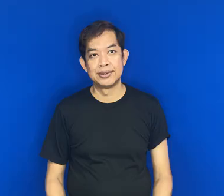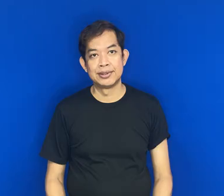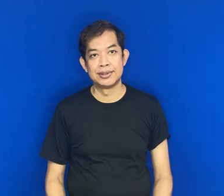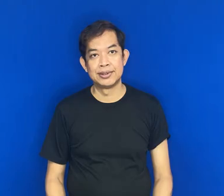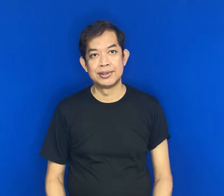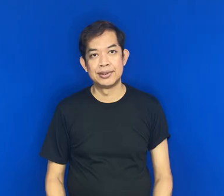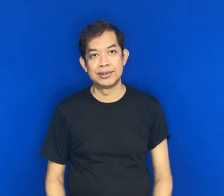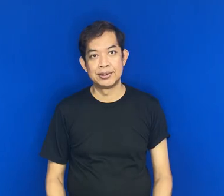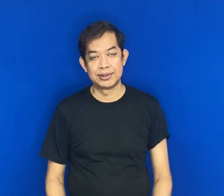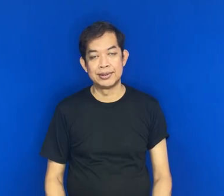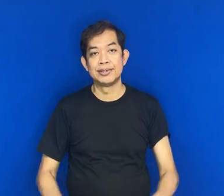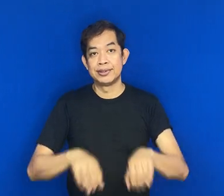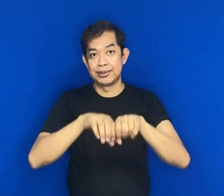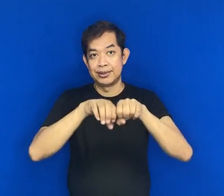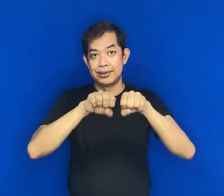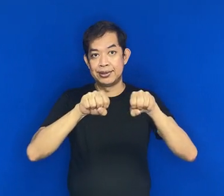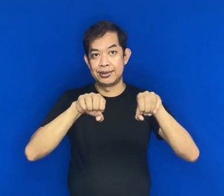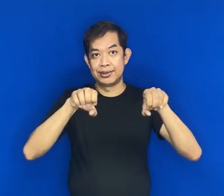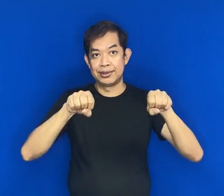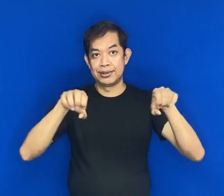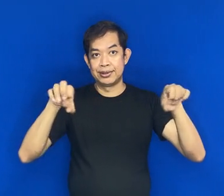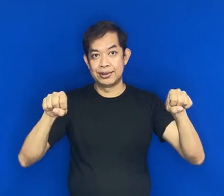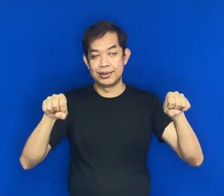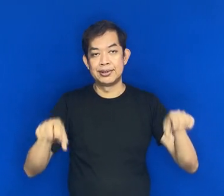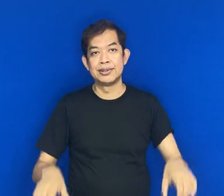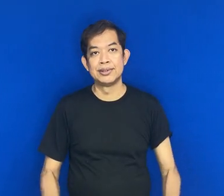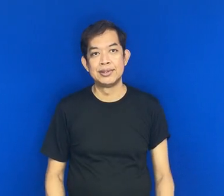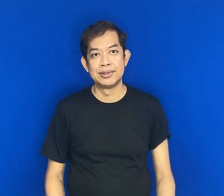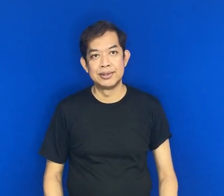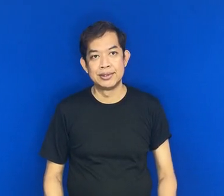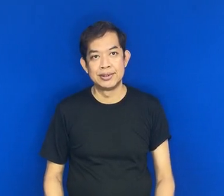longanisa